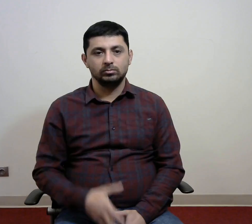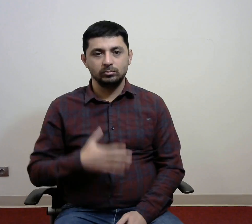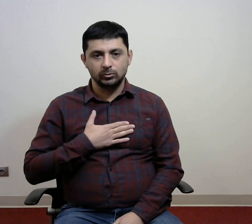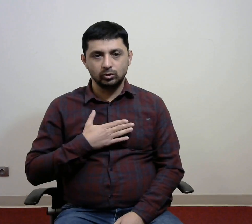mən